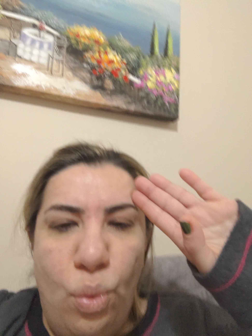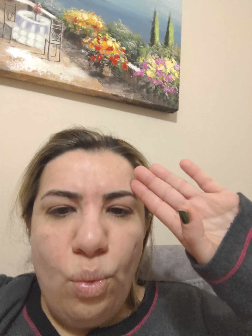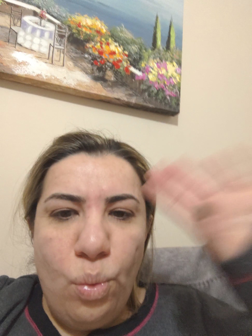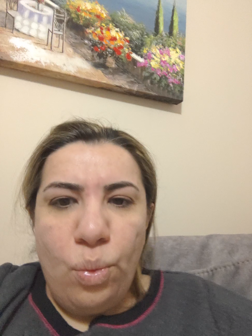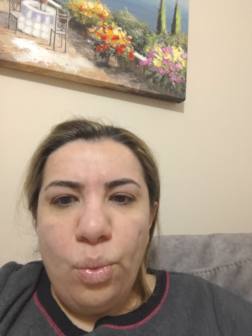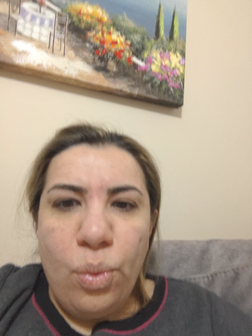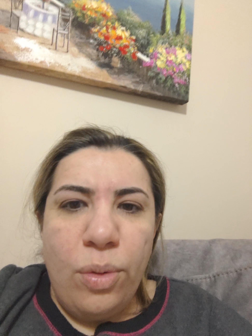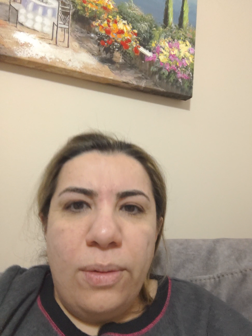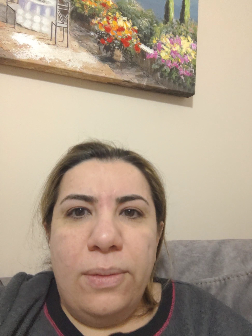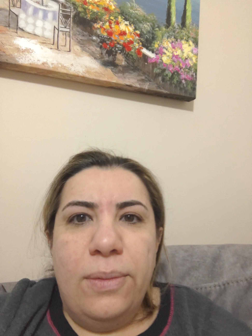hello